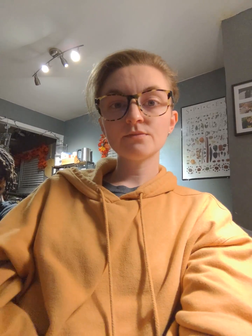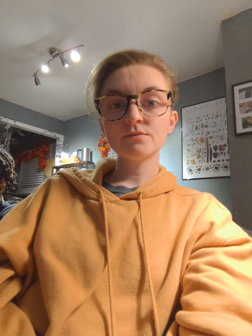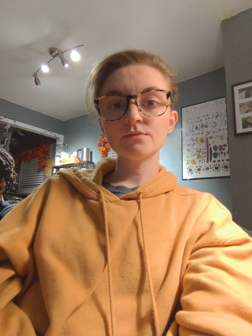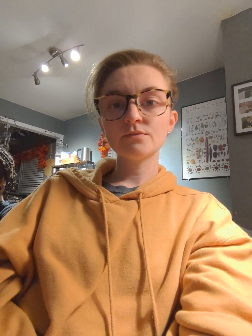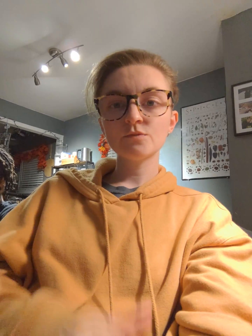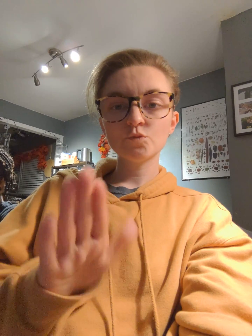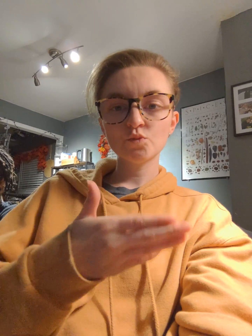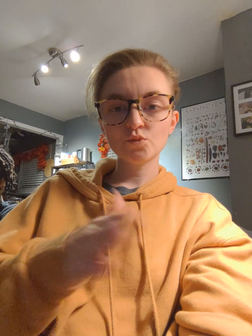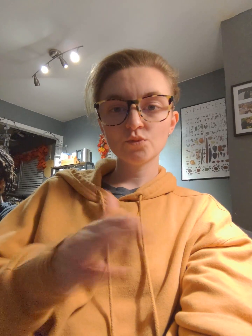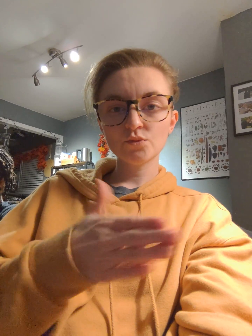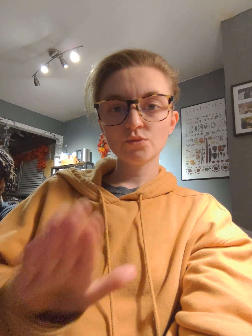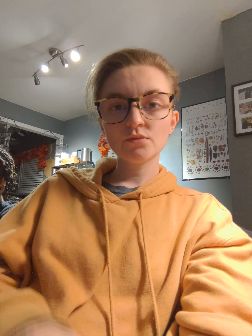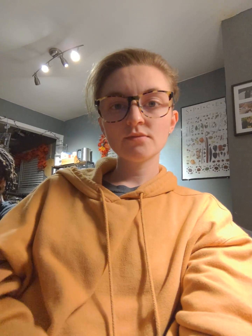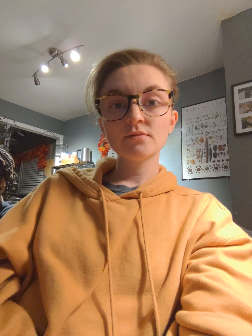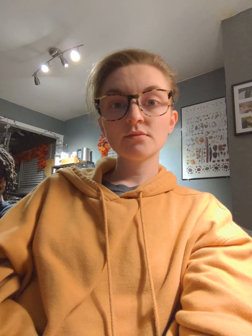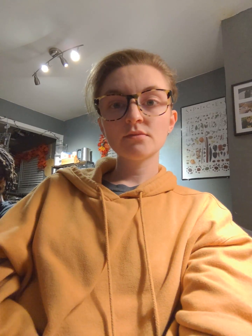share